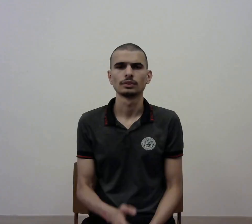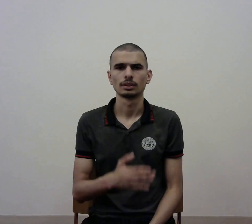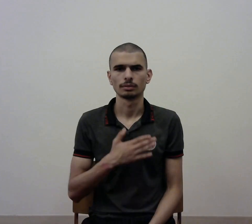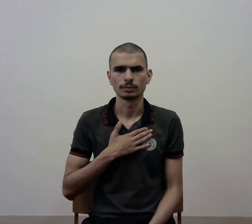mən